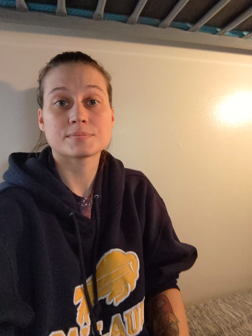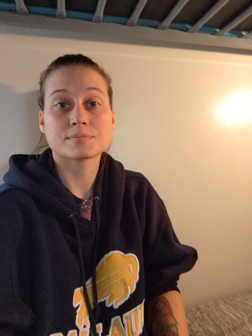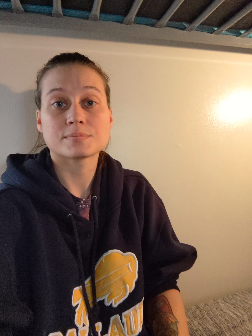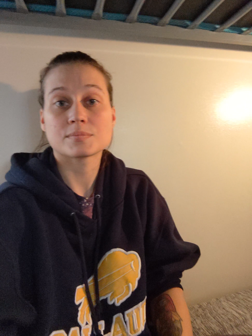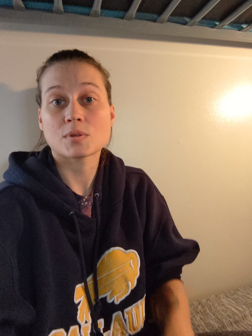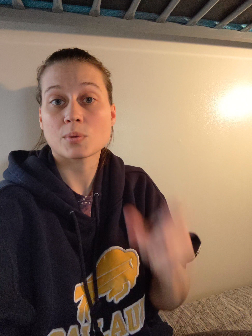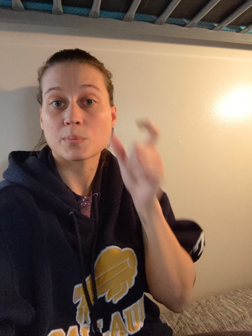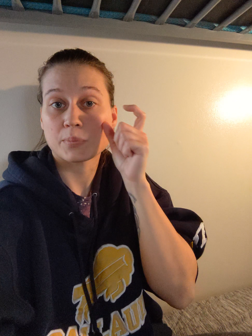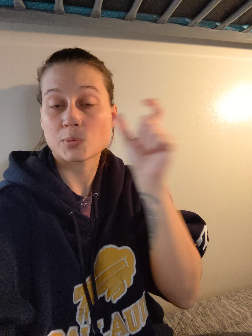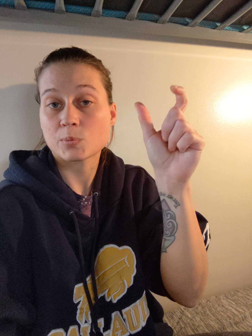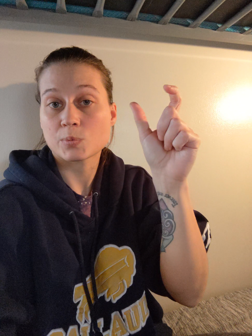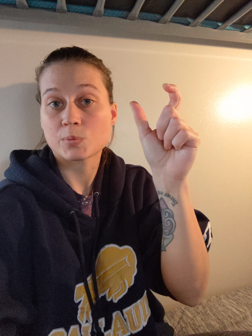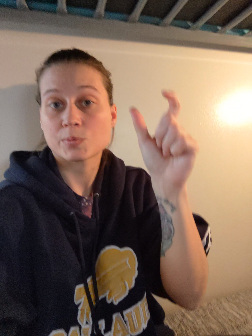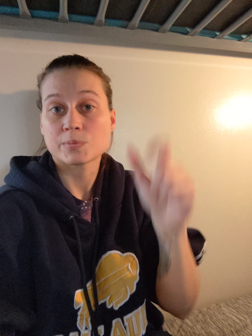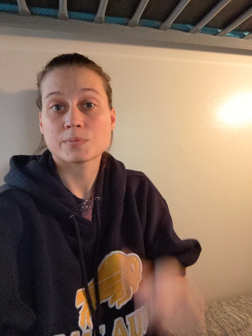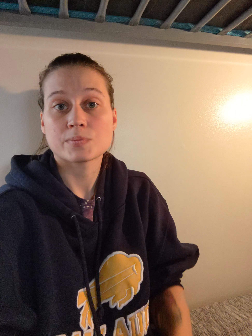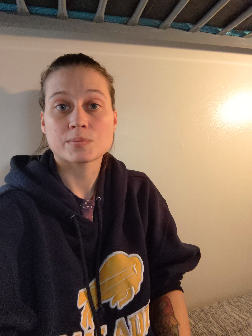moon